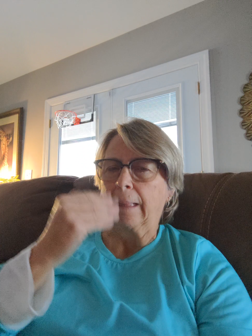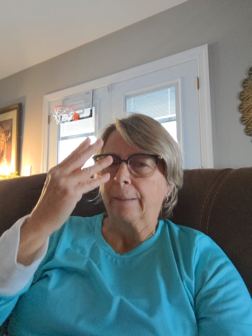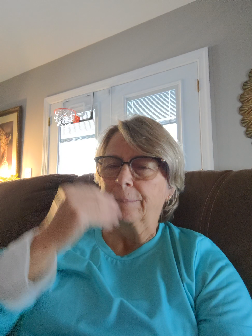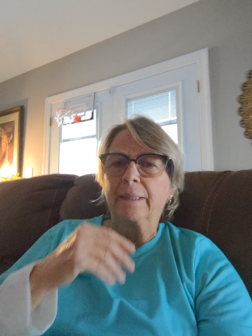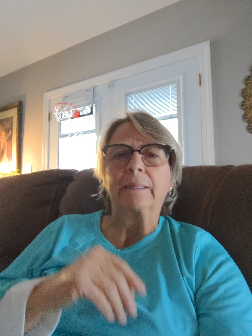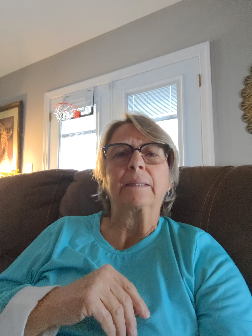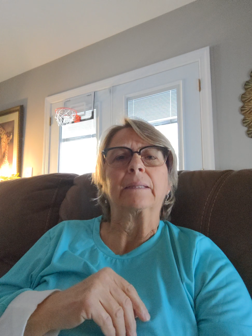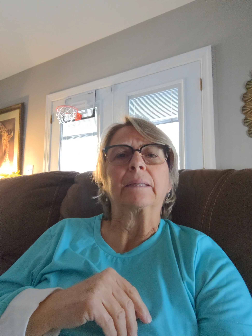sleepy